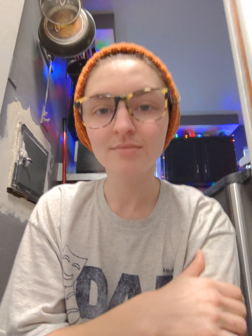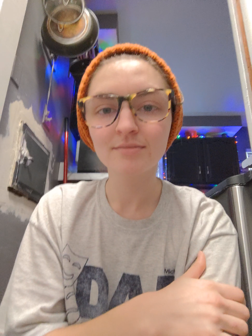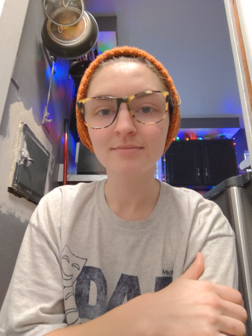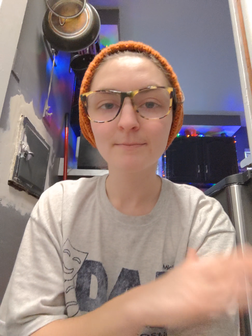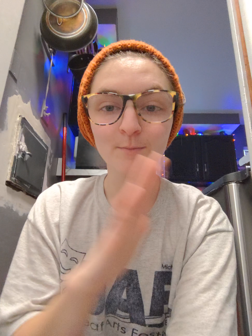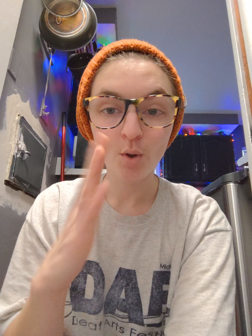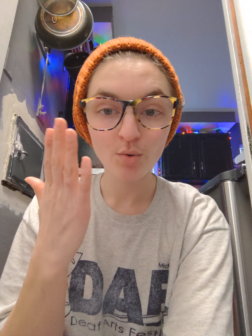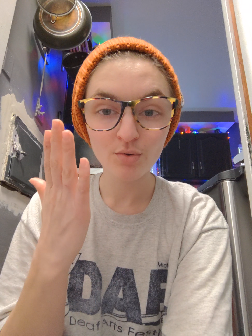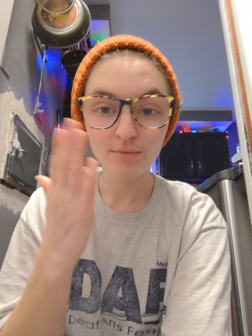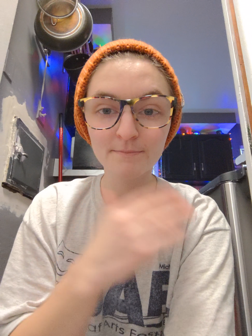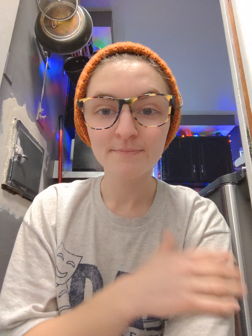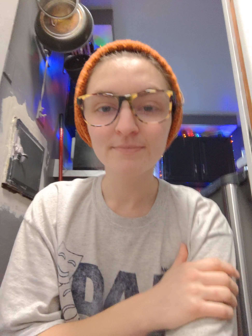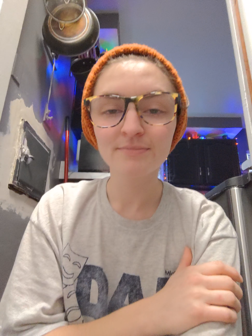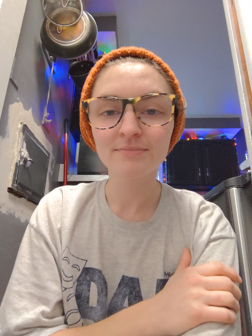book